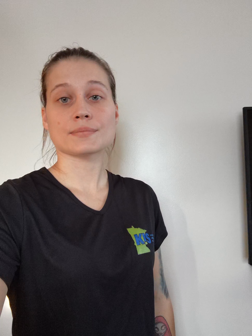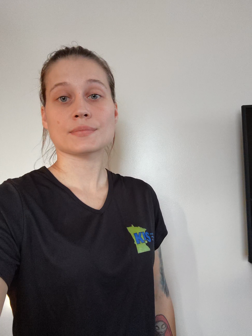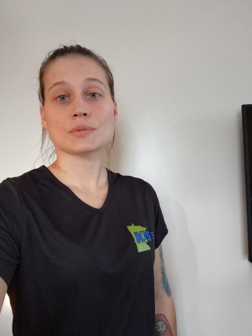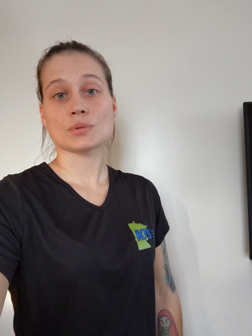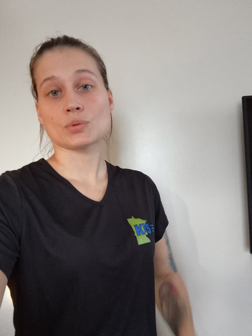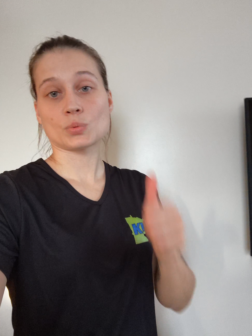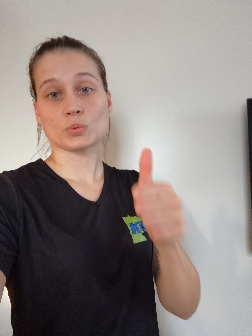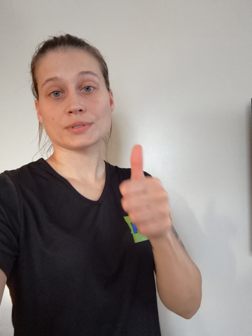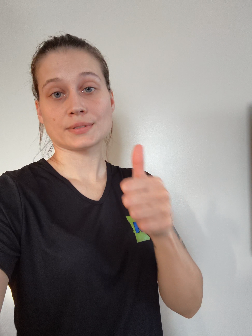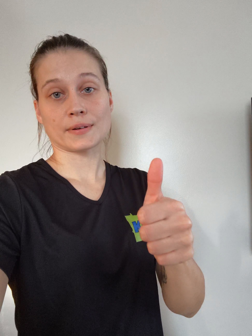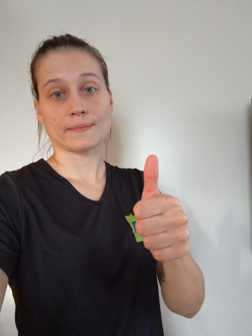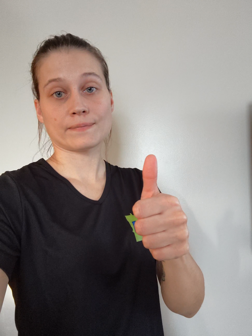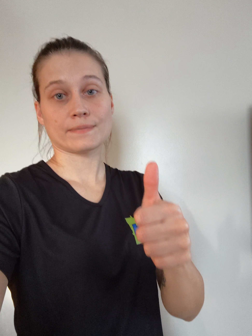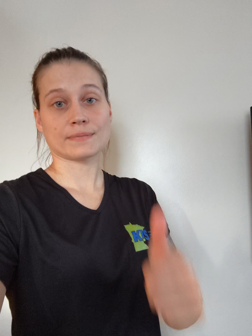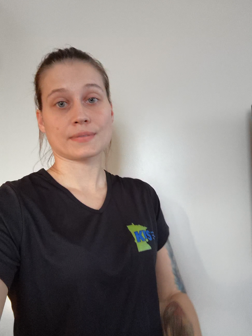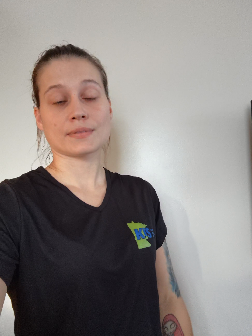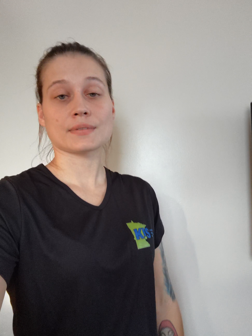yourself